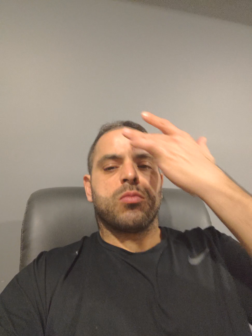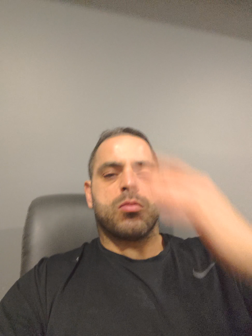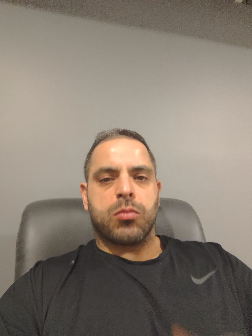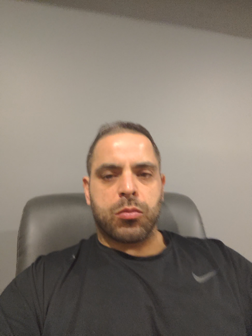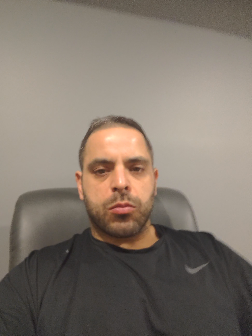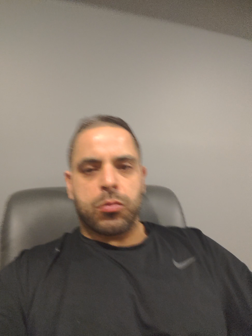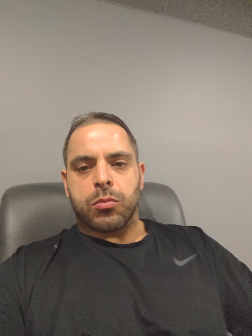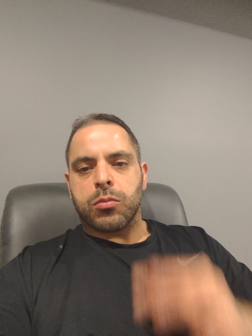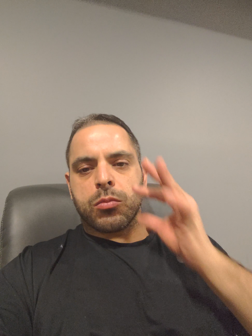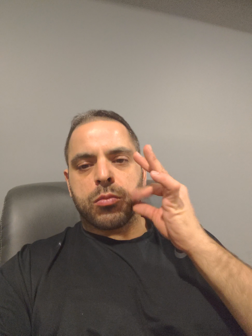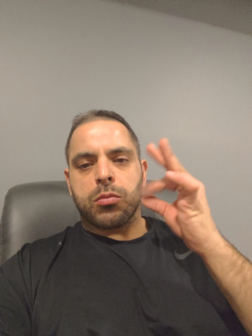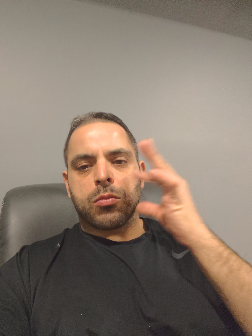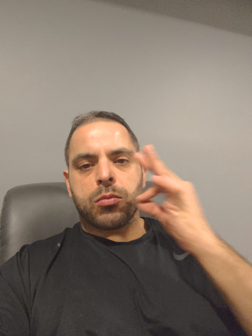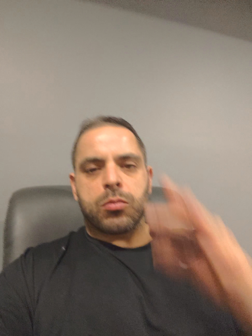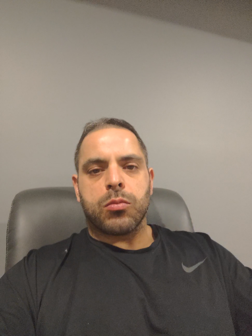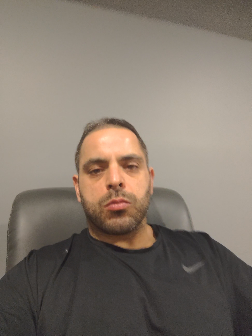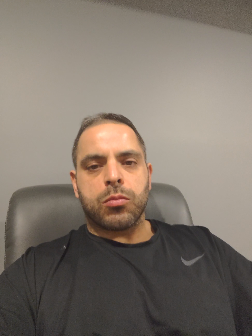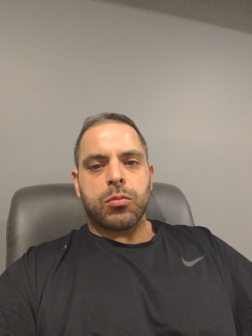cat